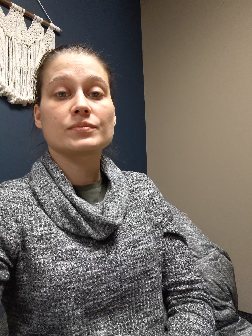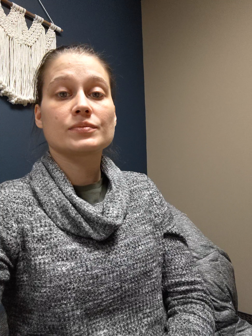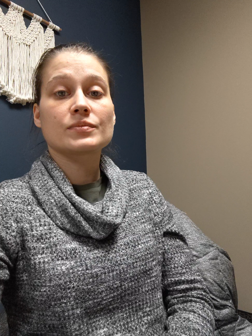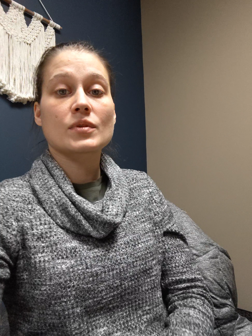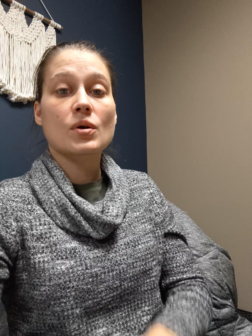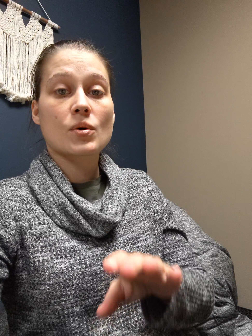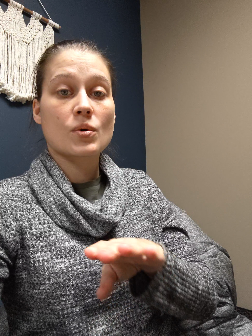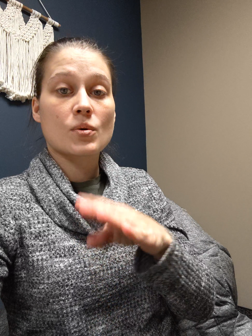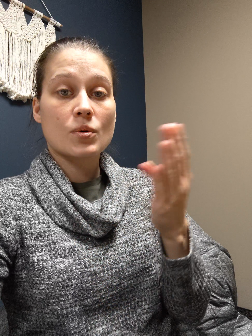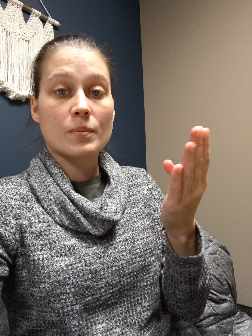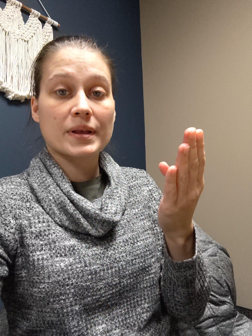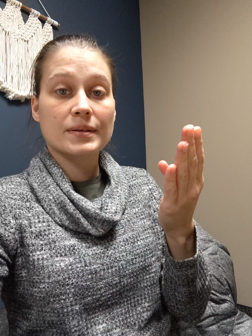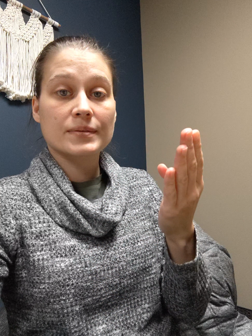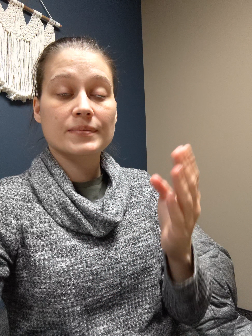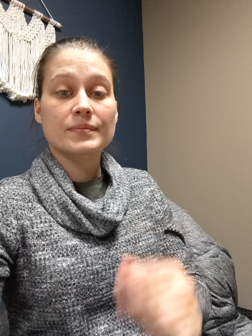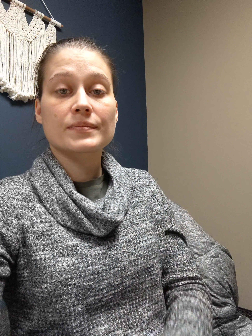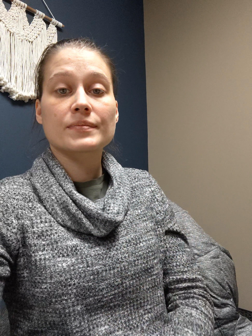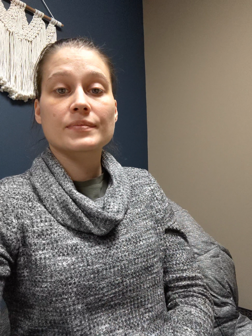open